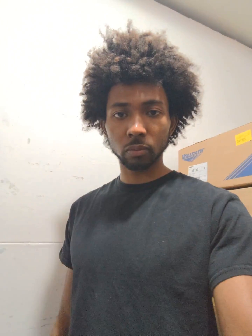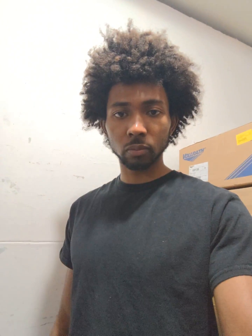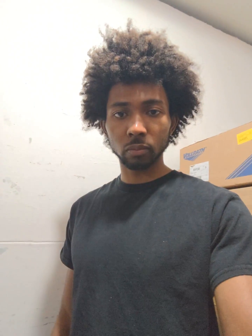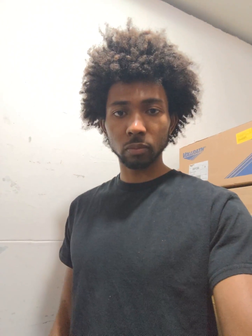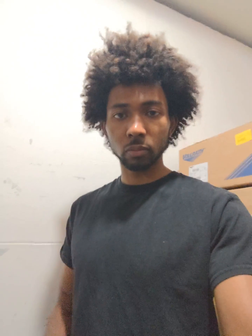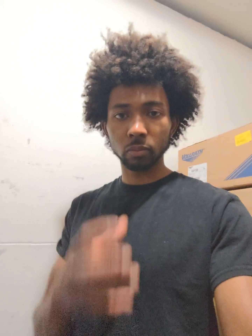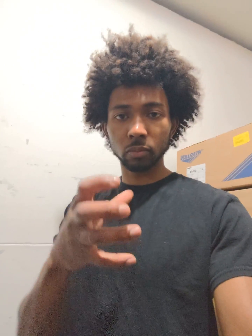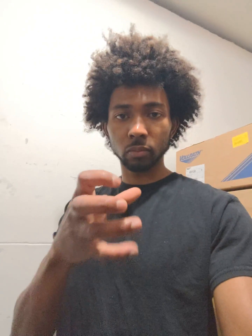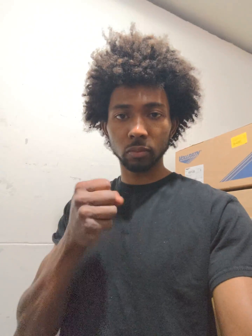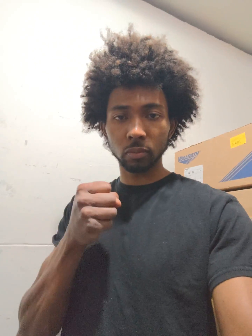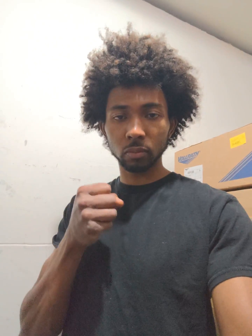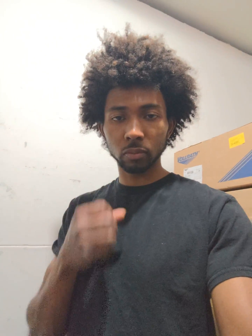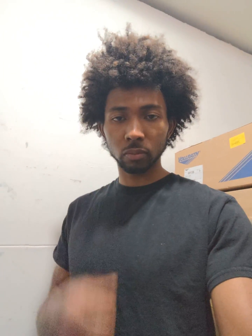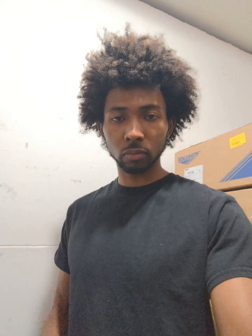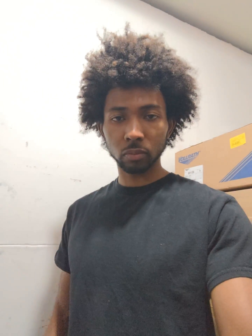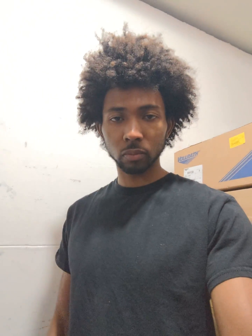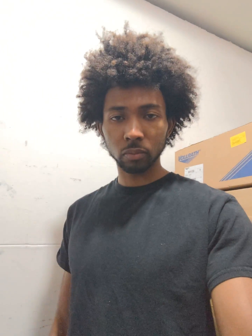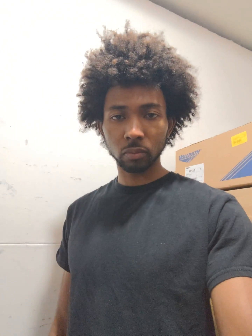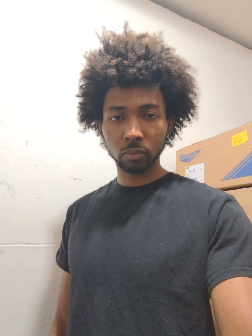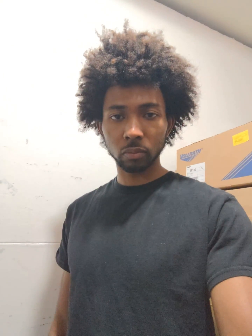get